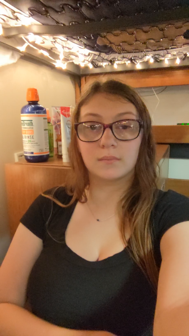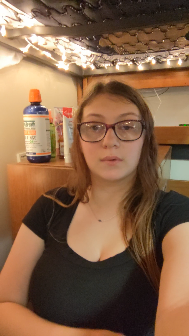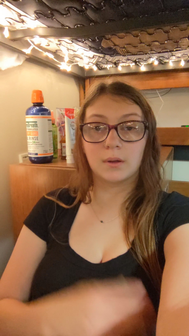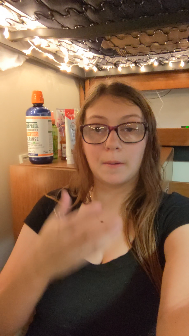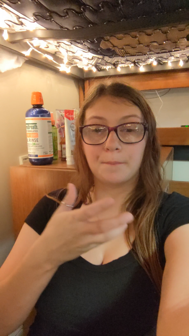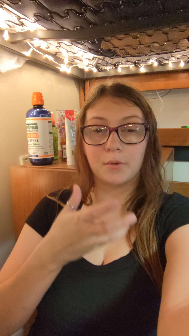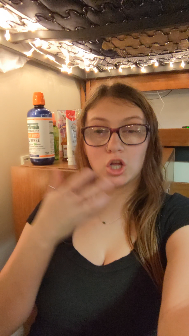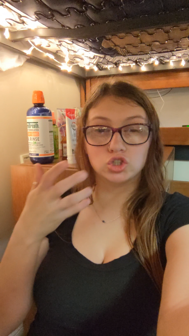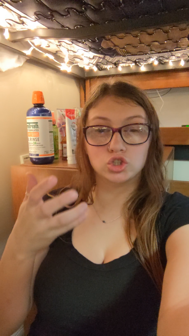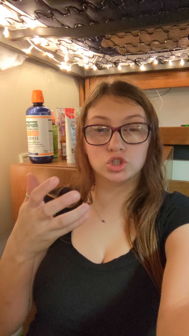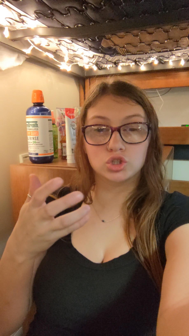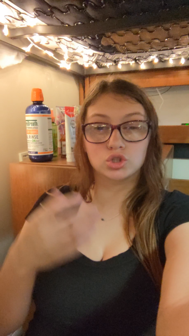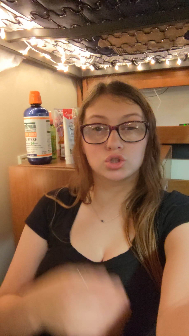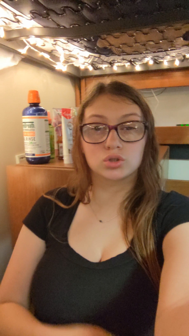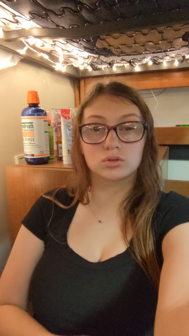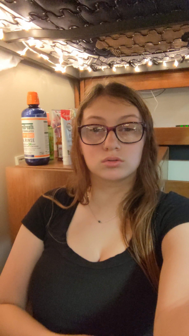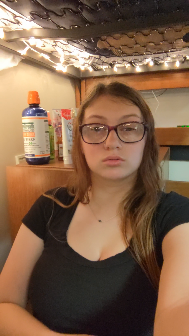much